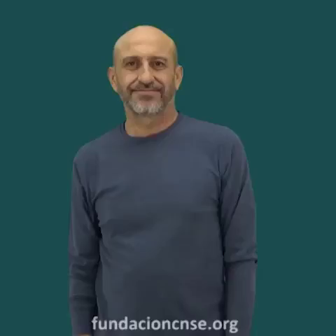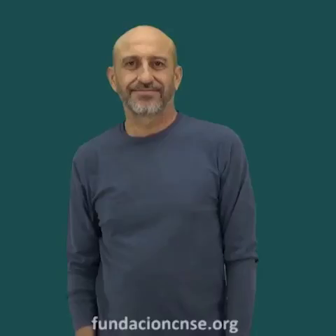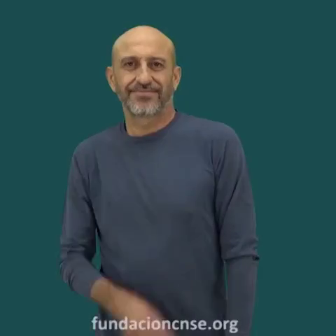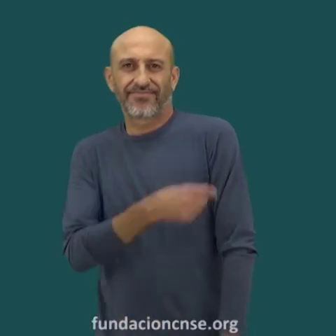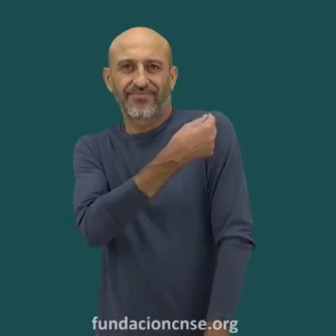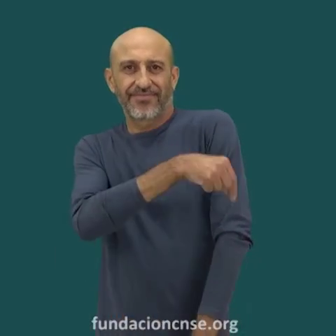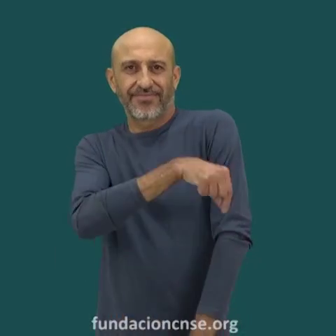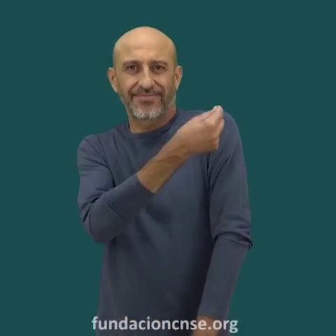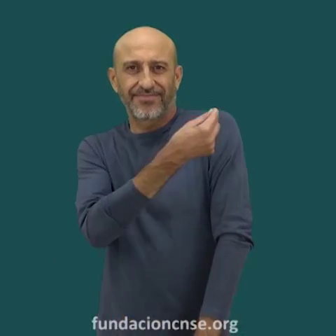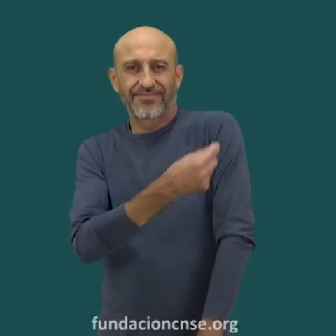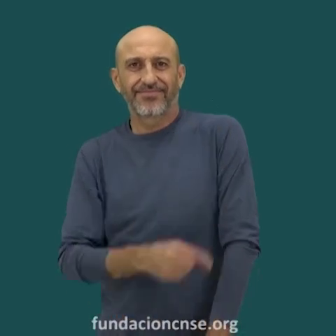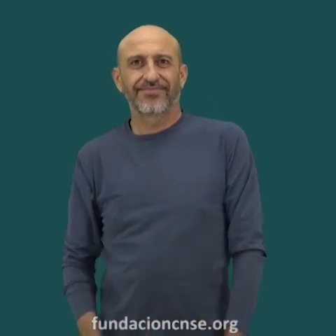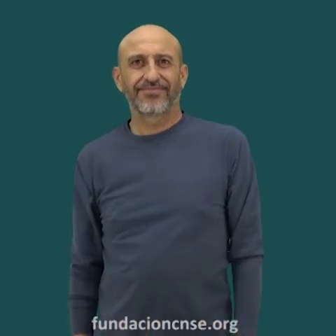vacuna